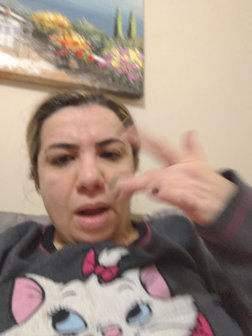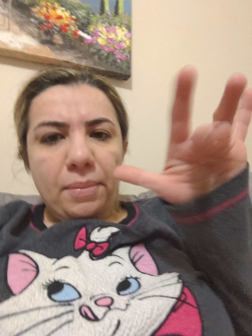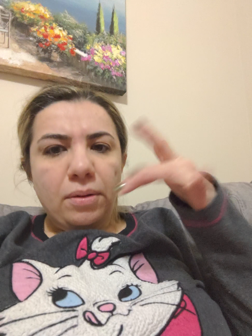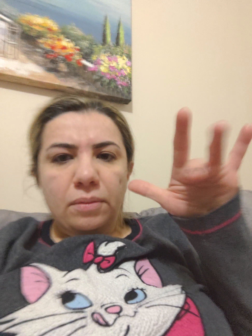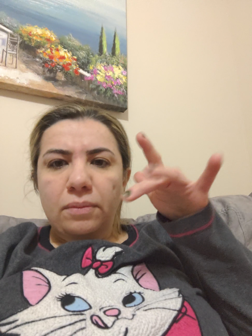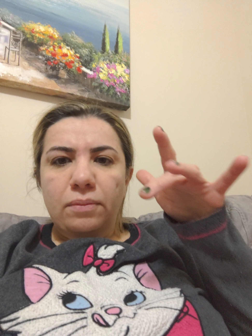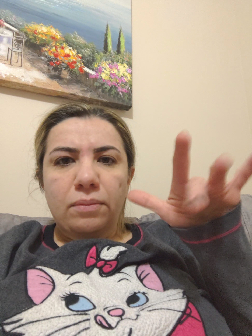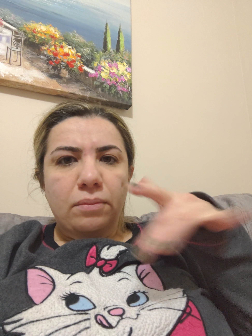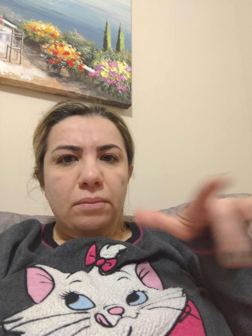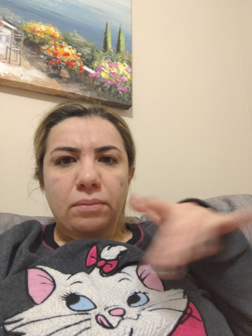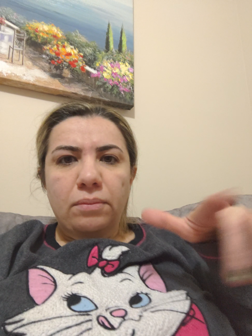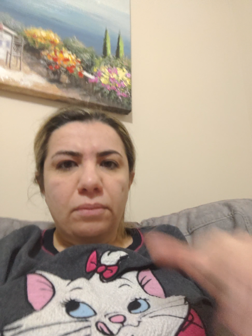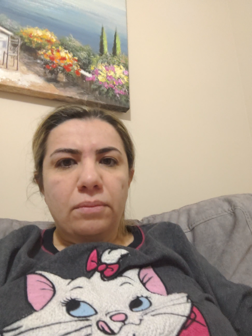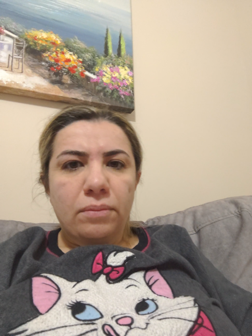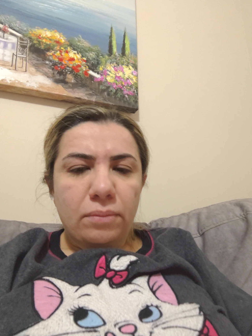empty